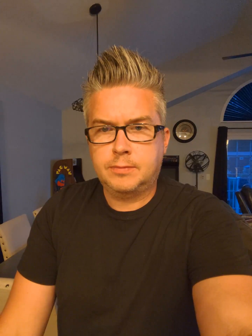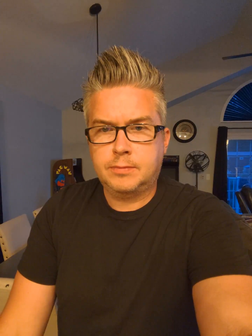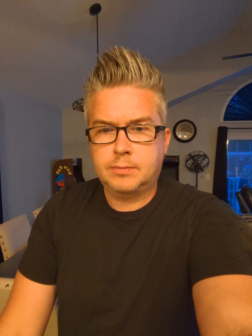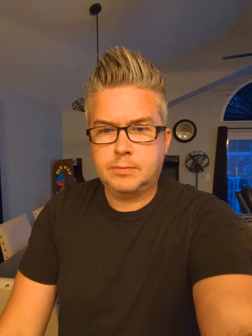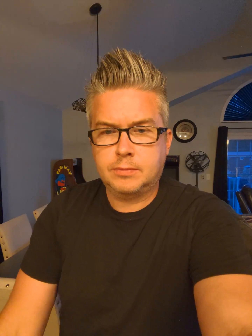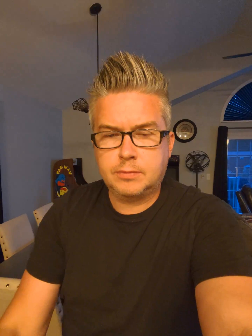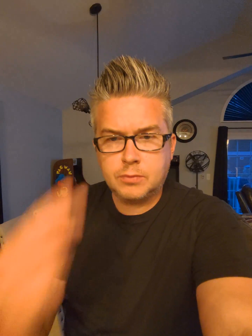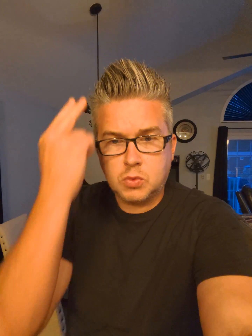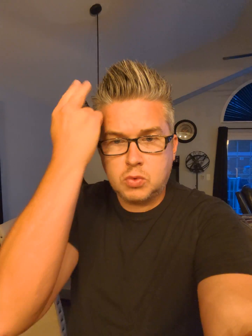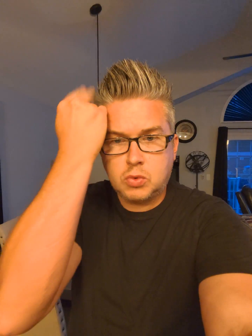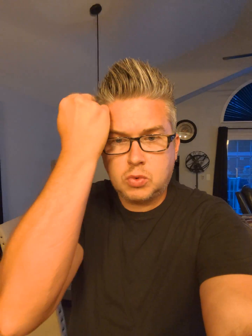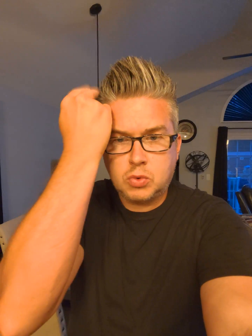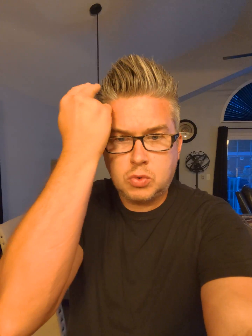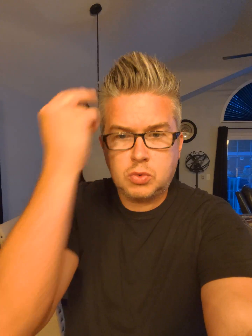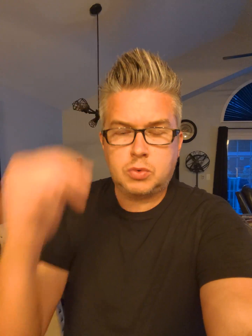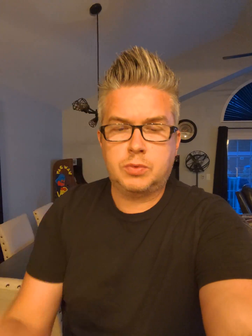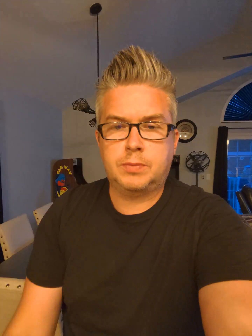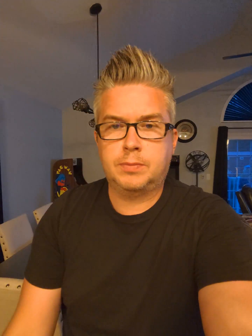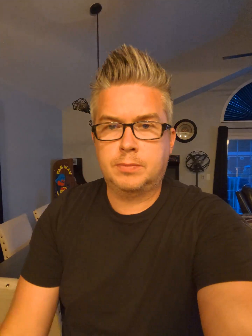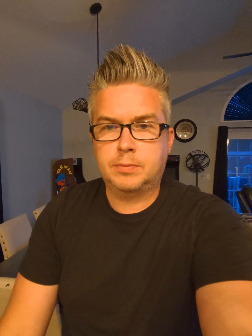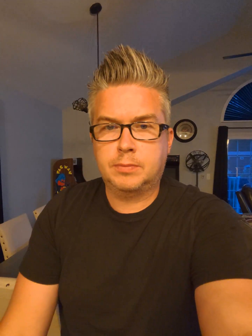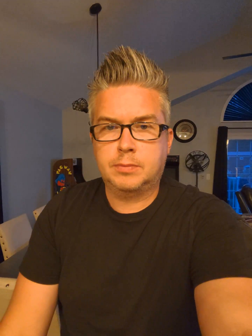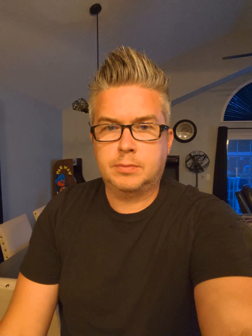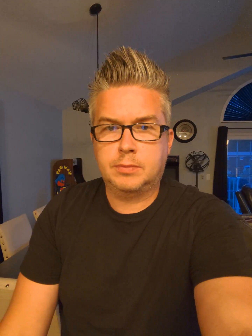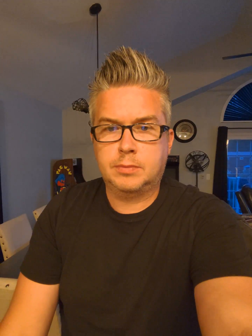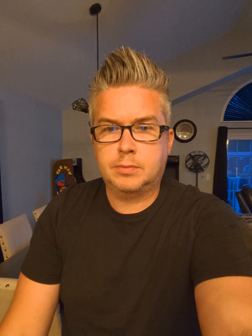rabbit